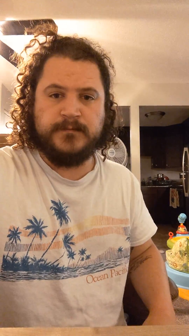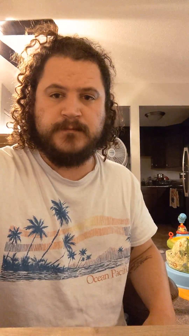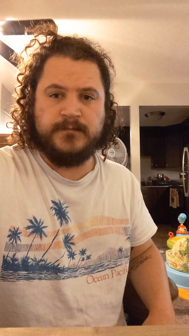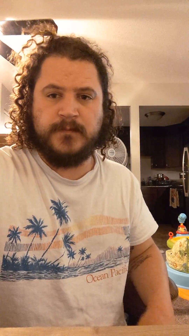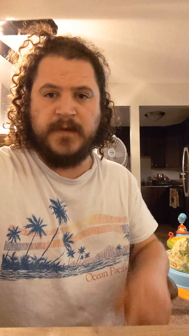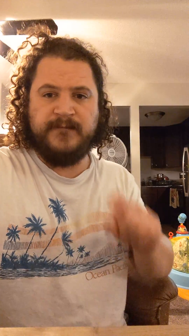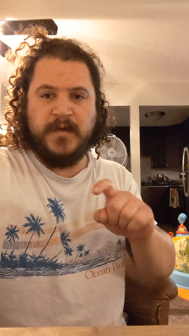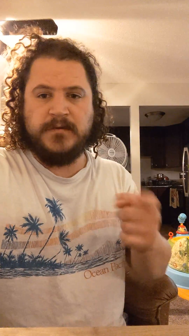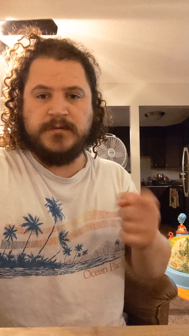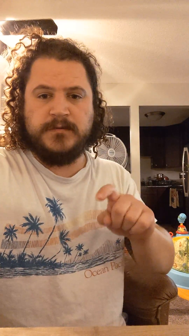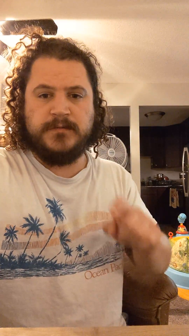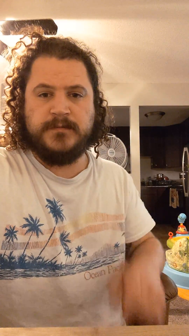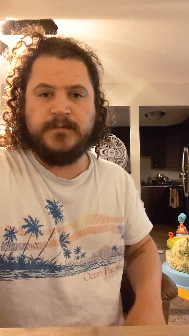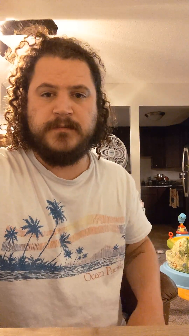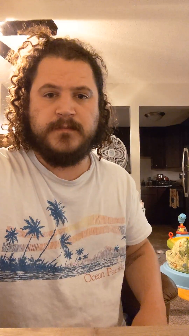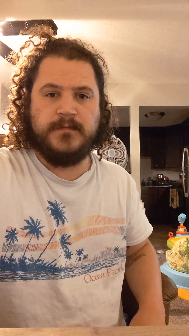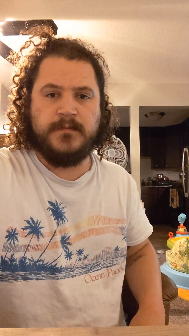friend